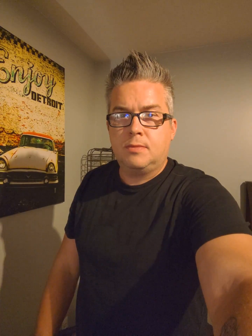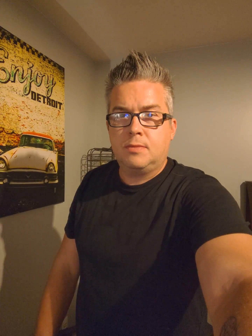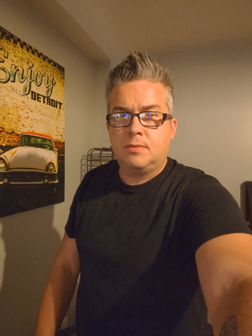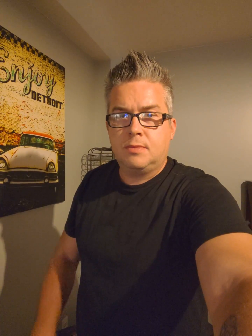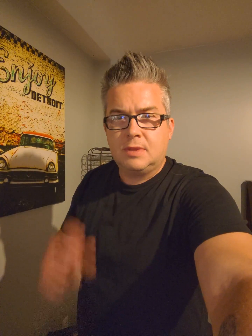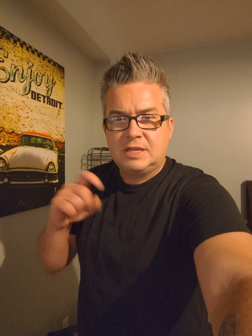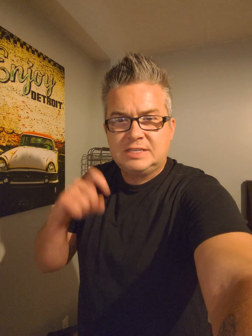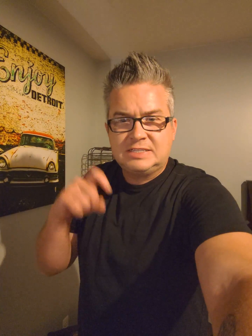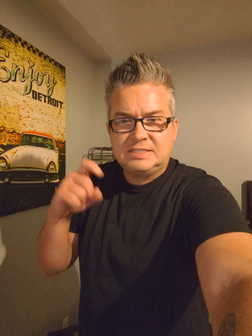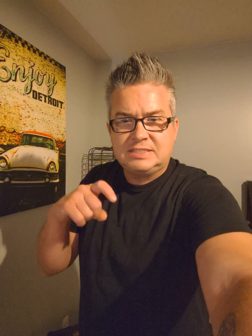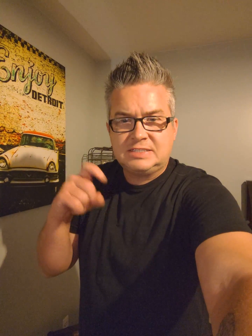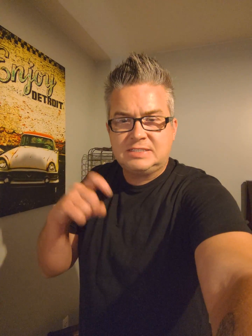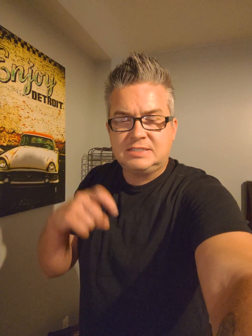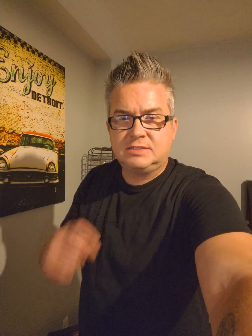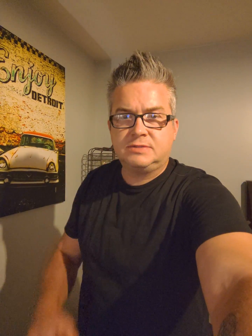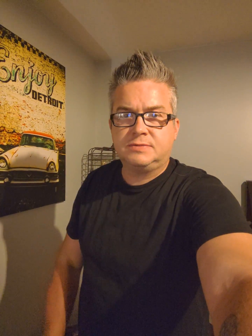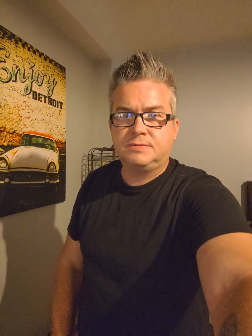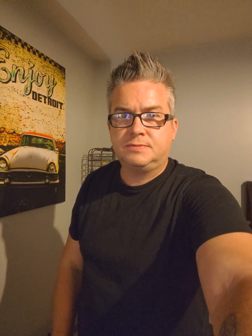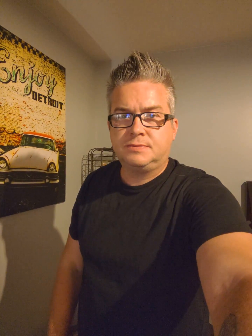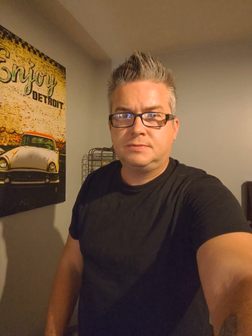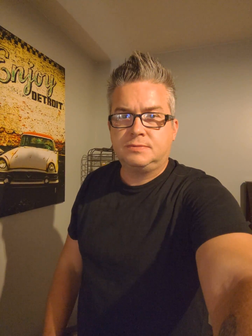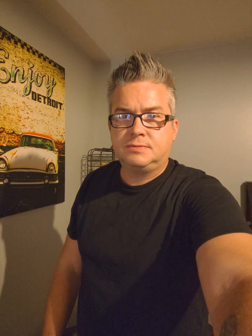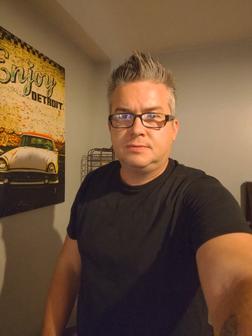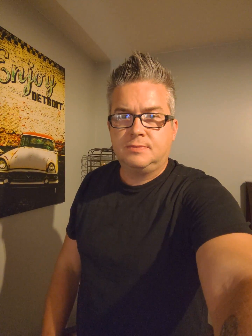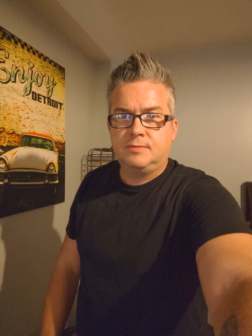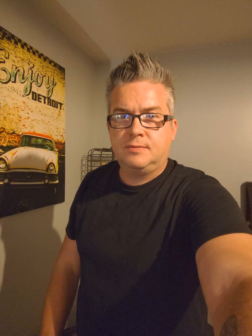need